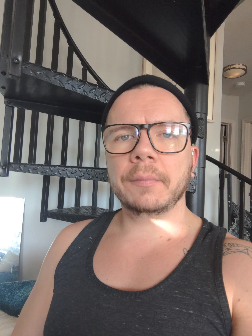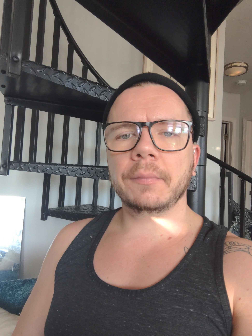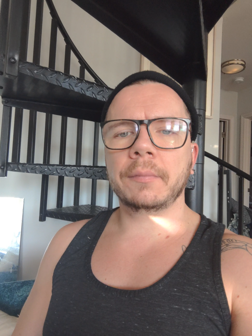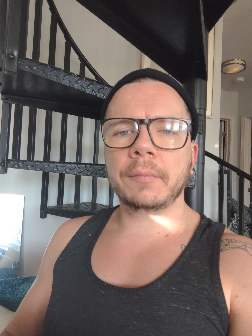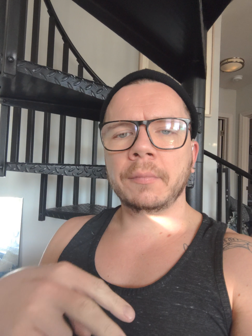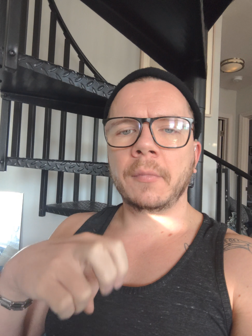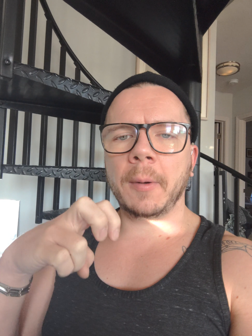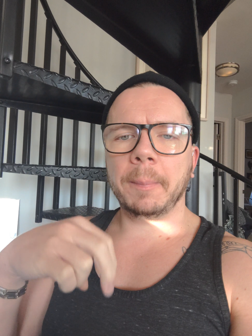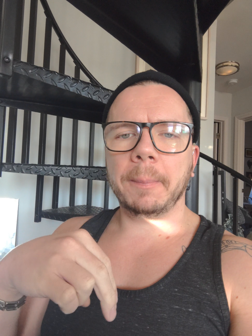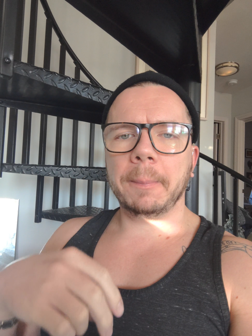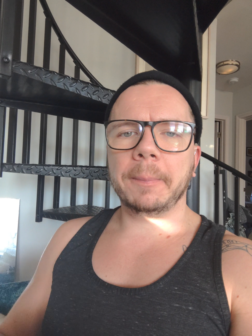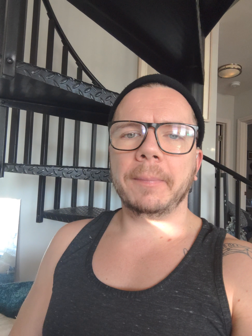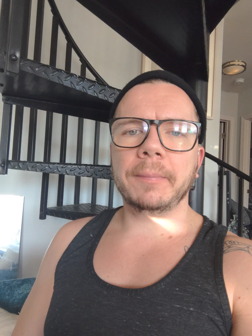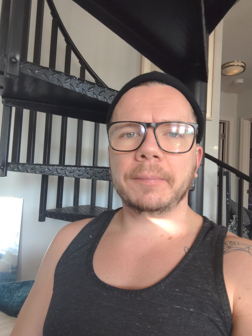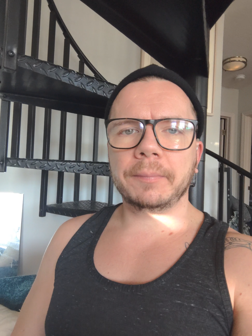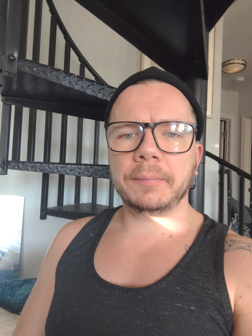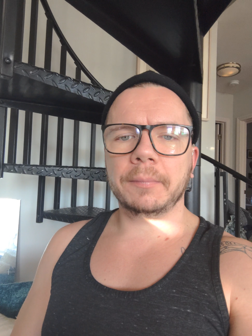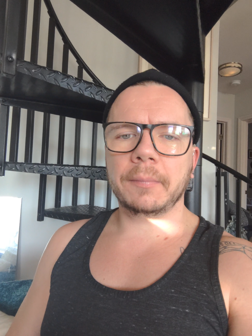jump